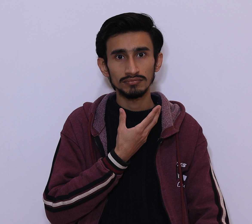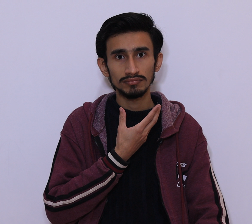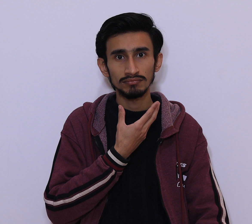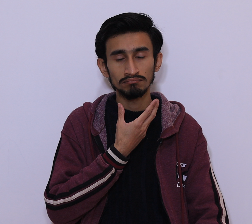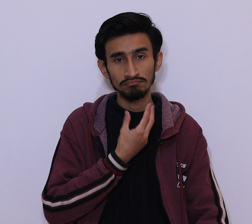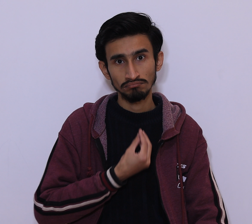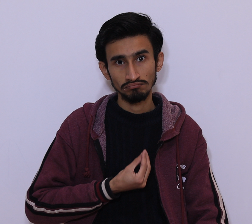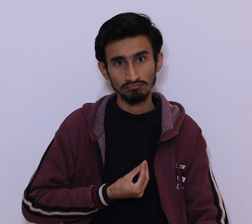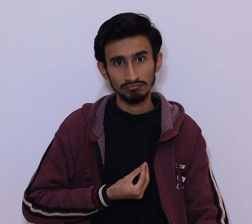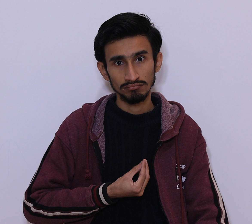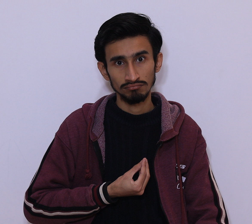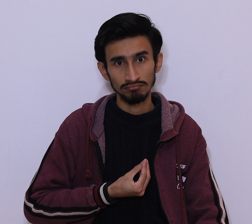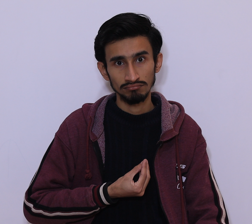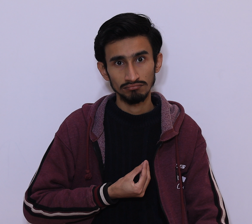sad